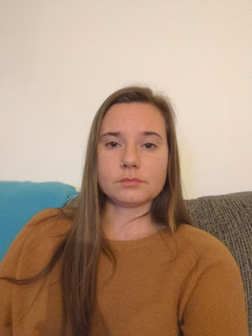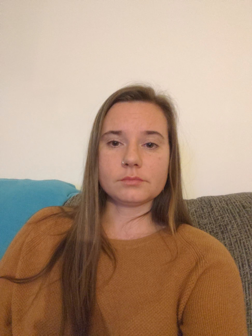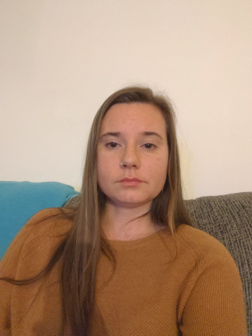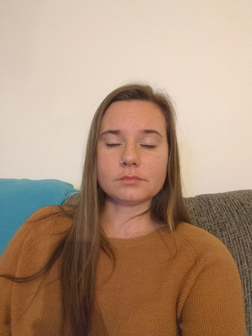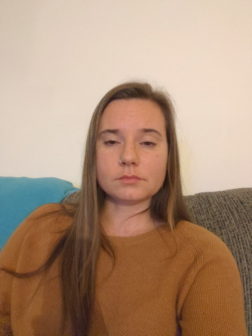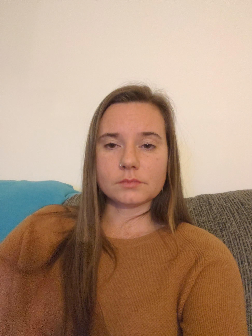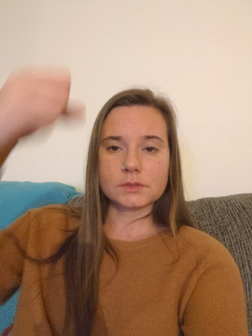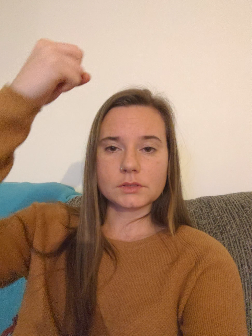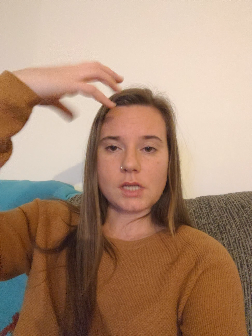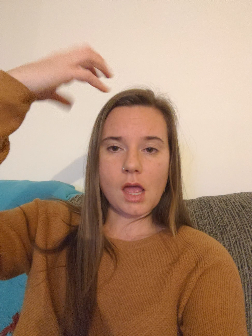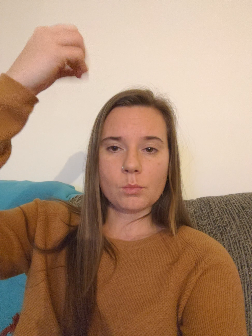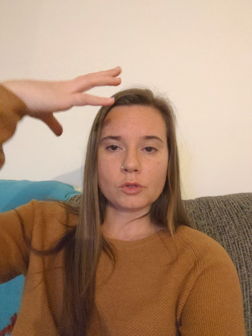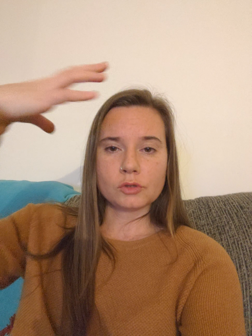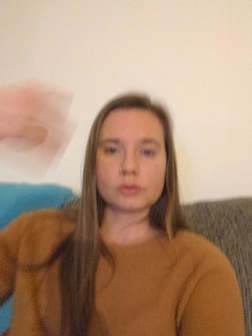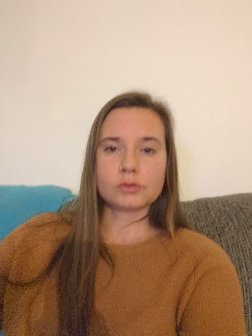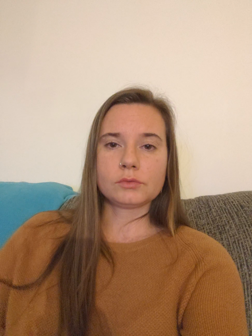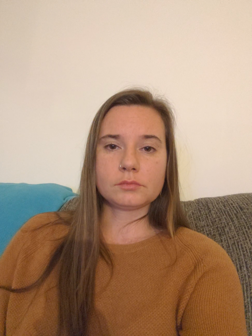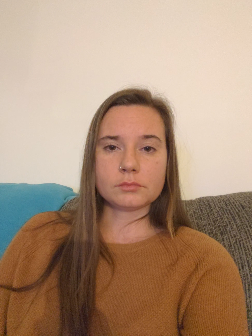shower